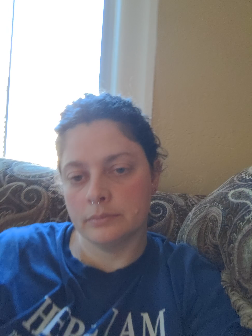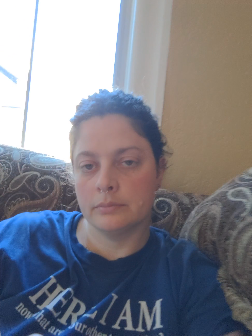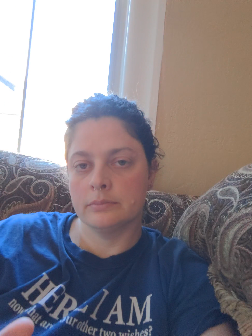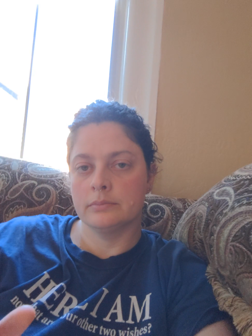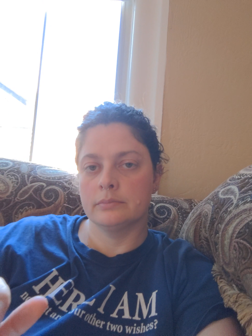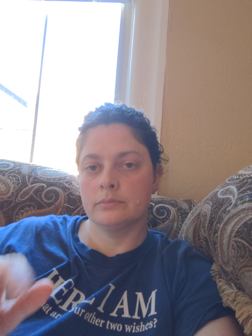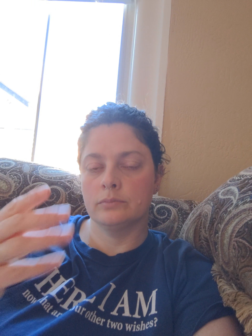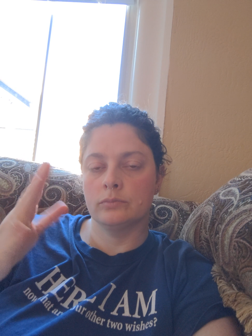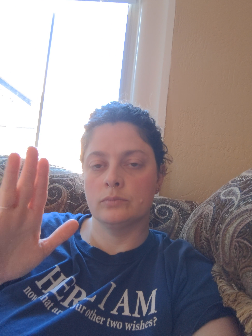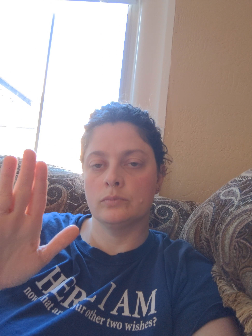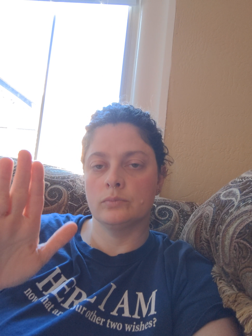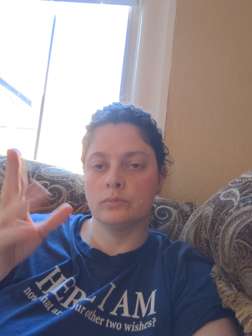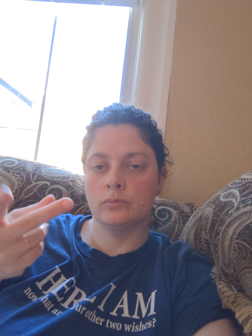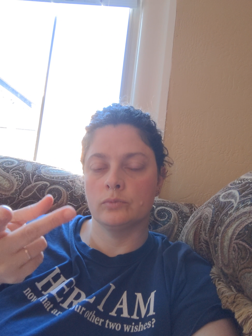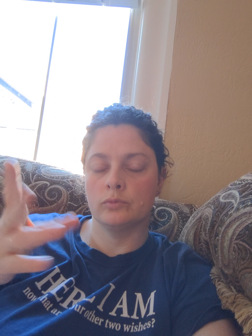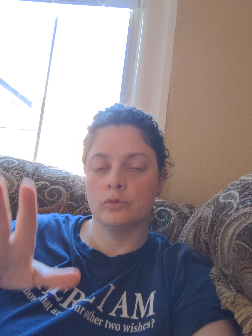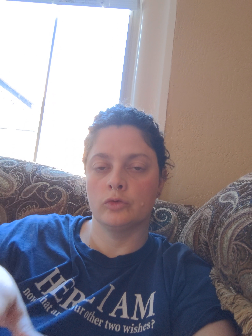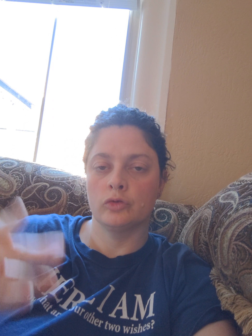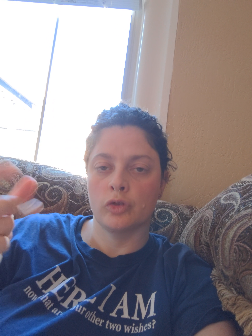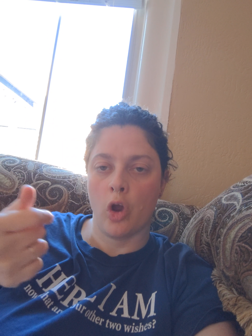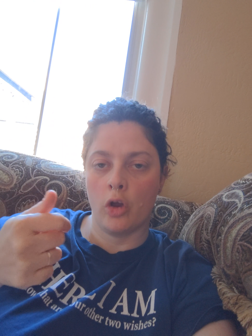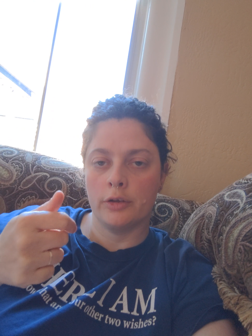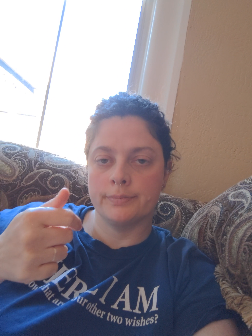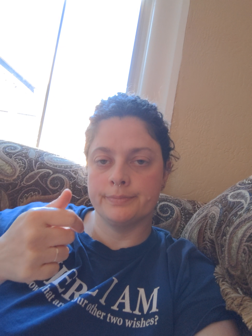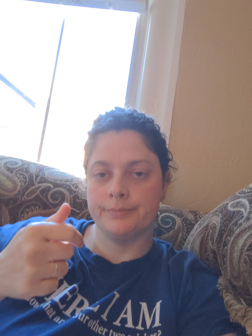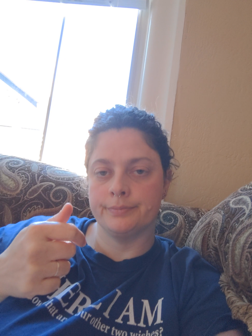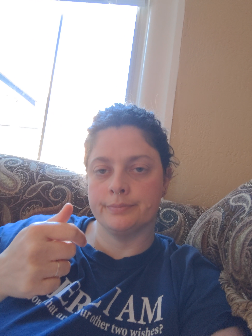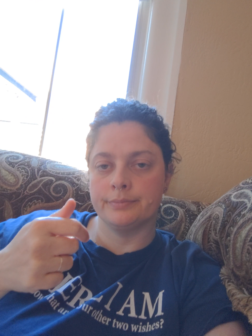dog